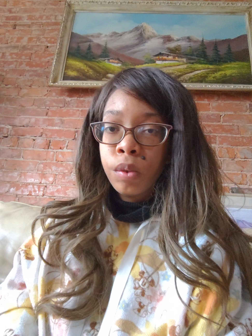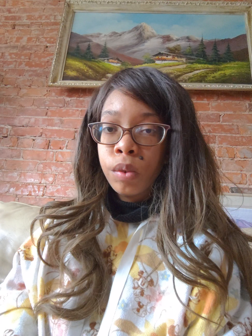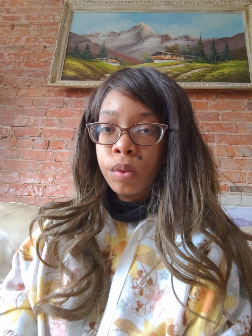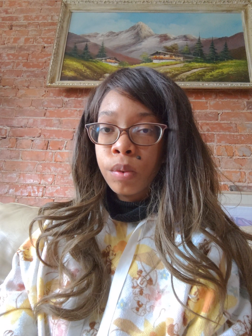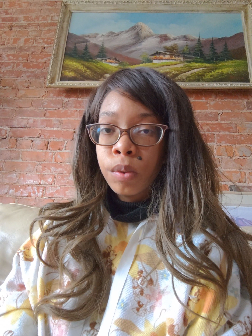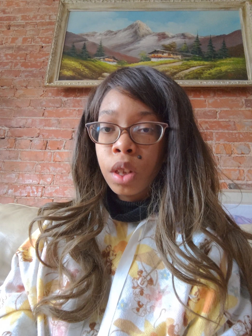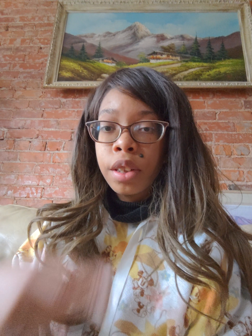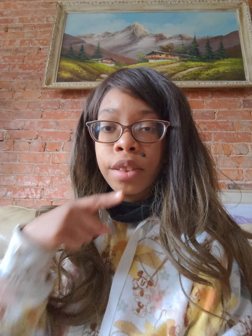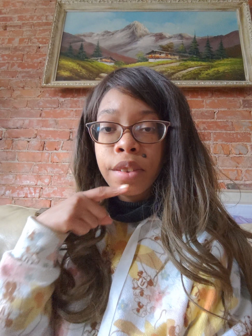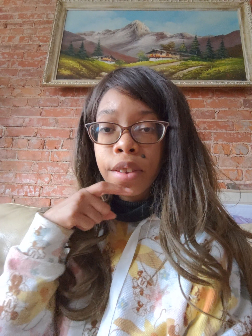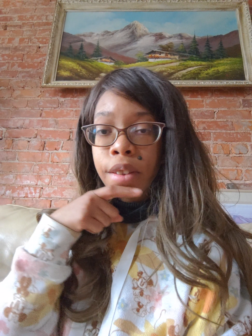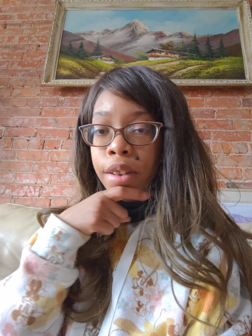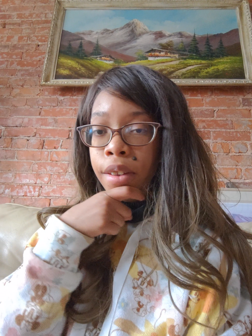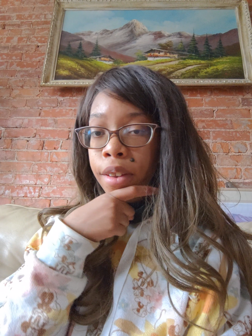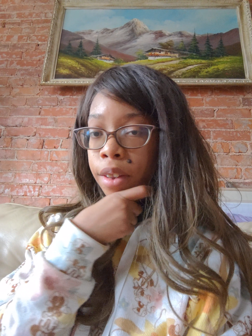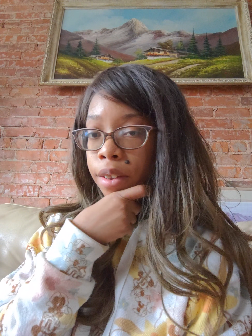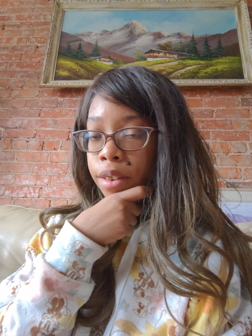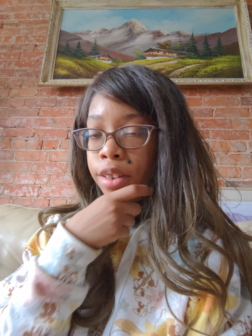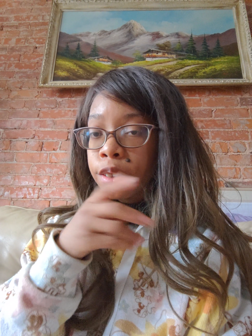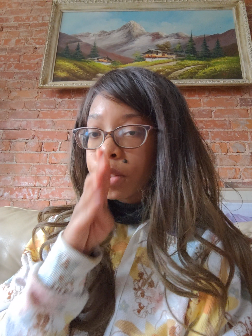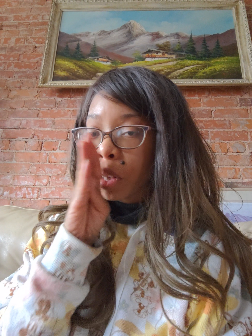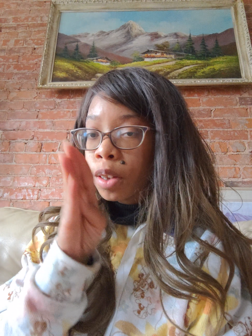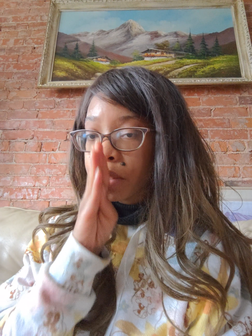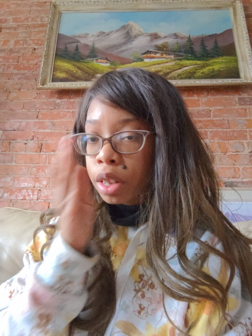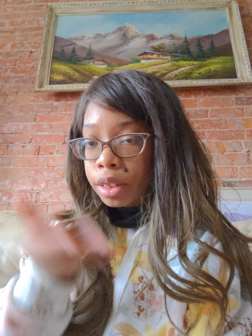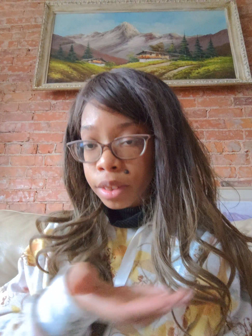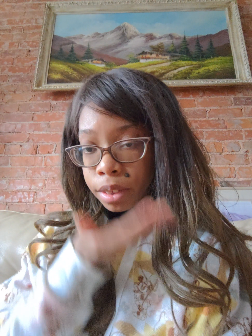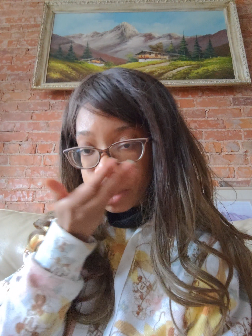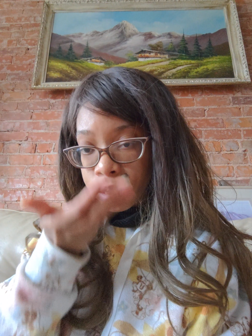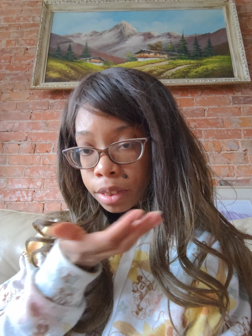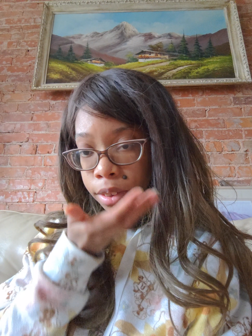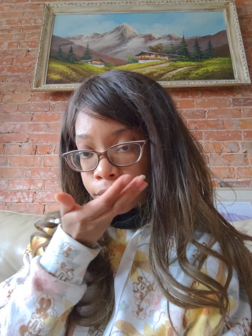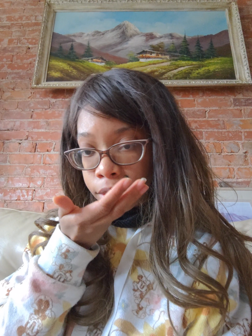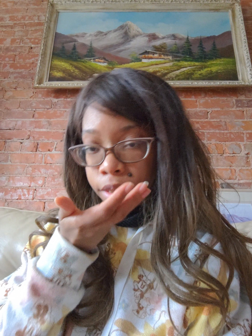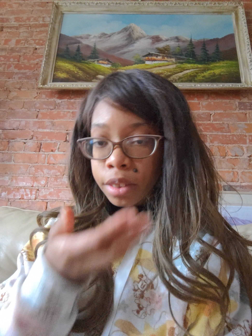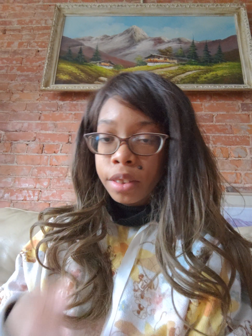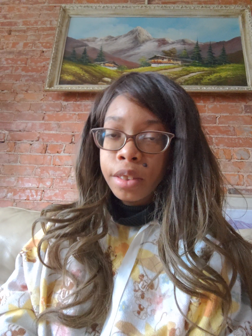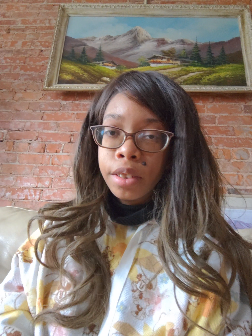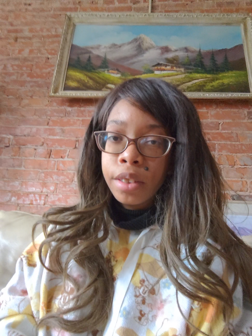cereal